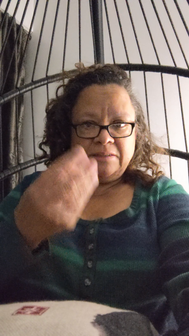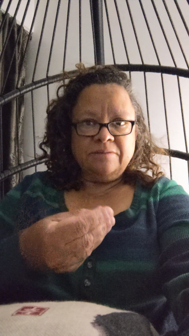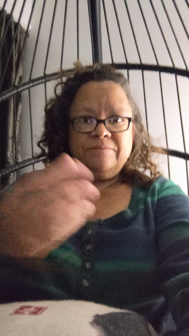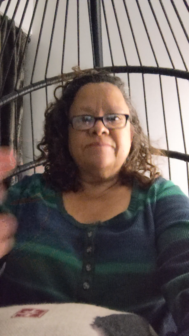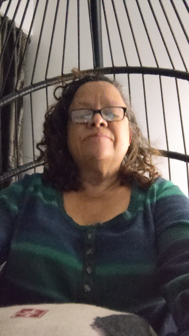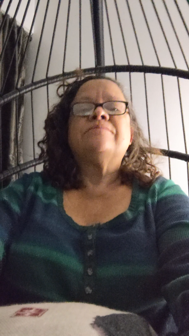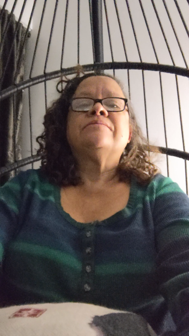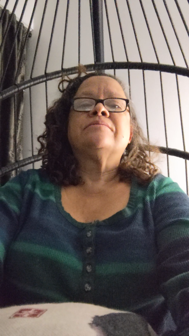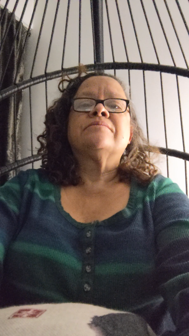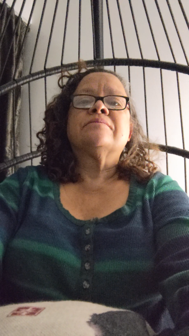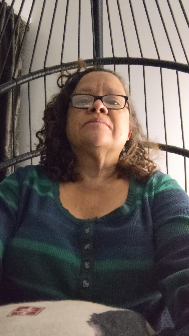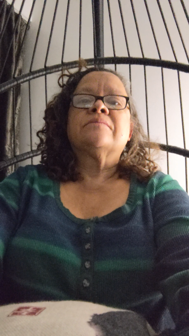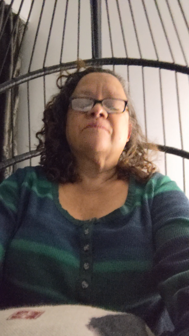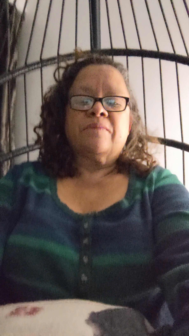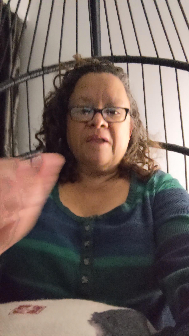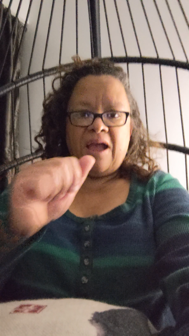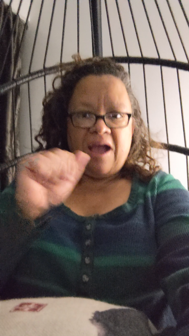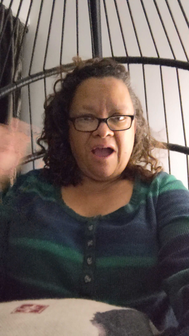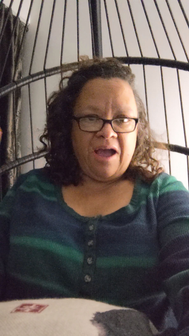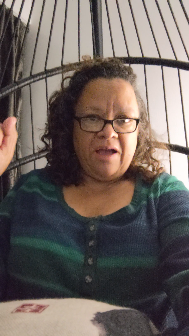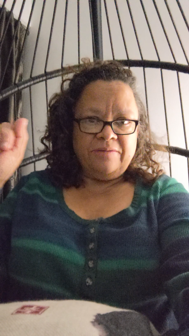a